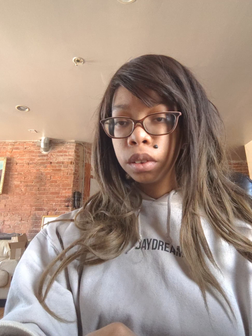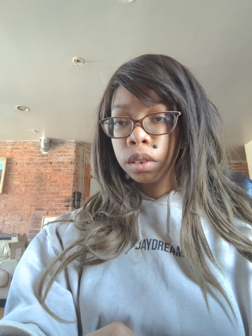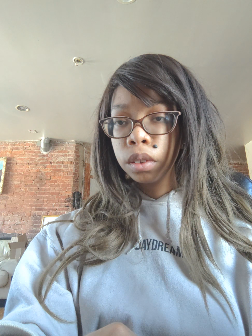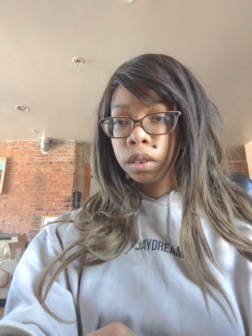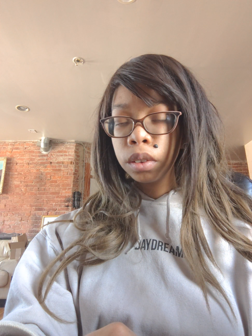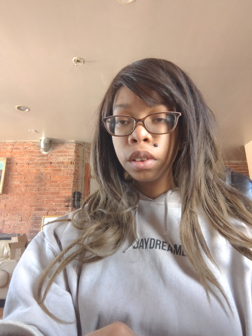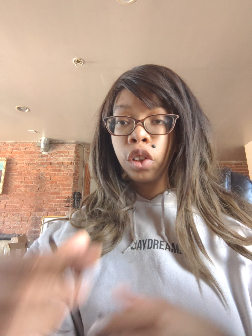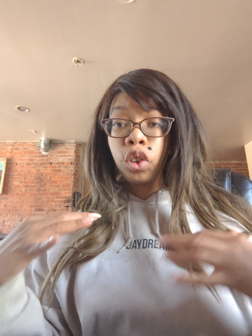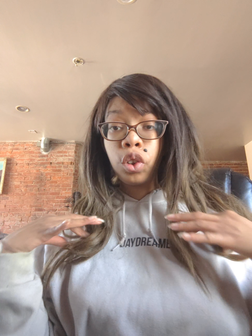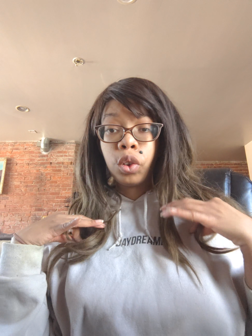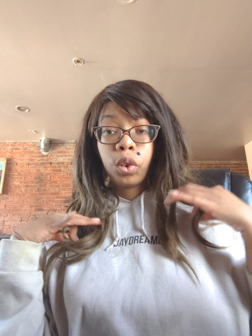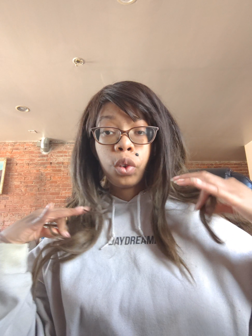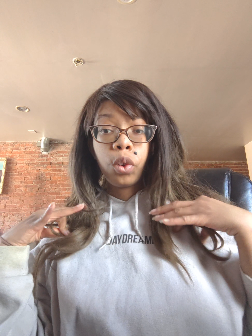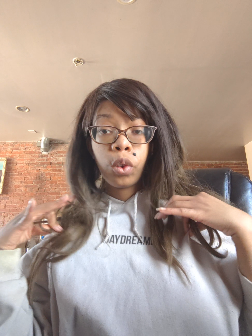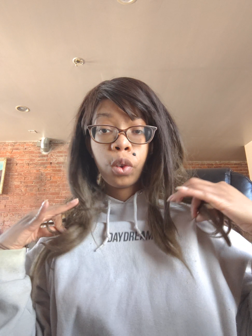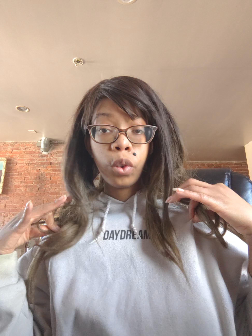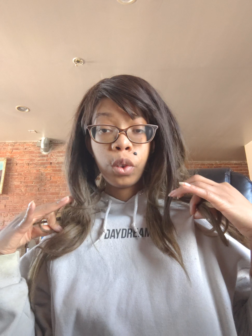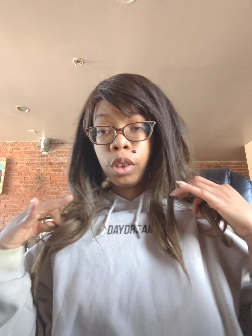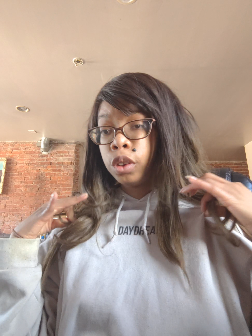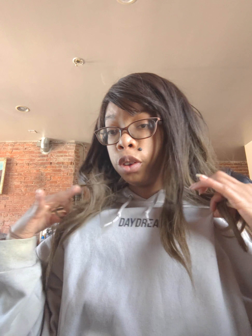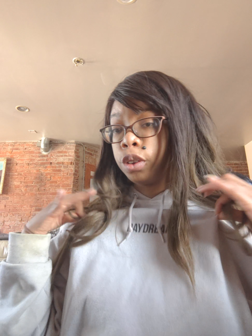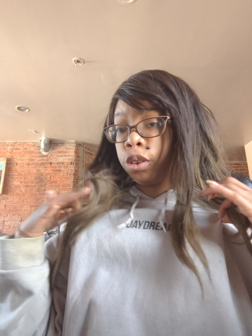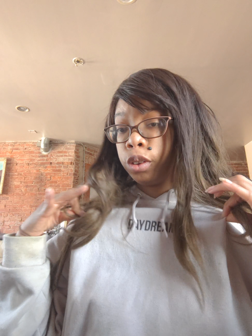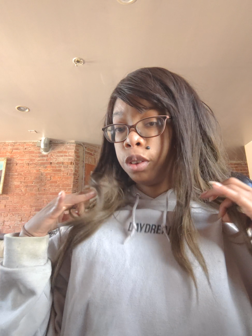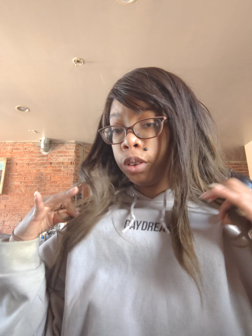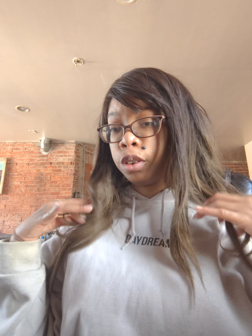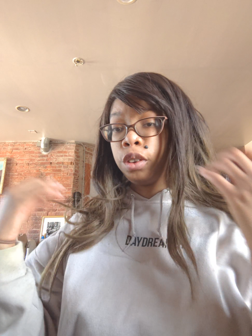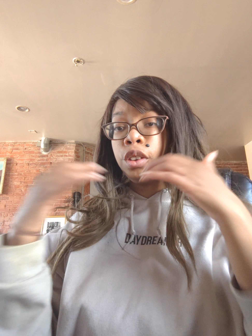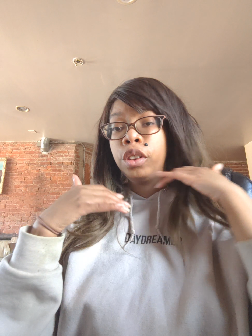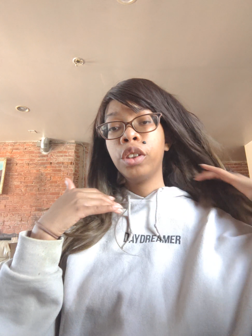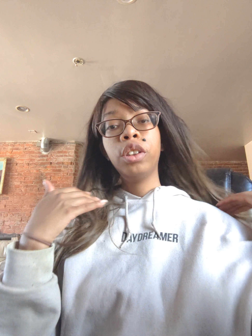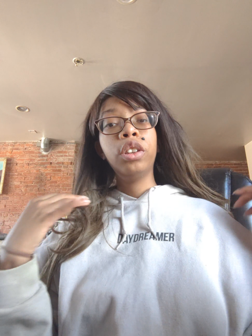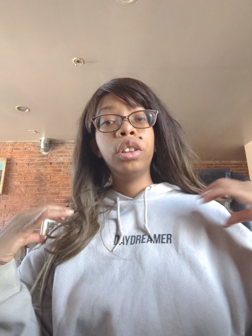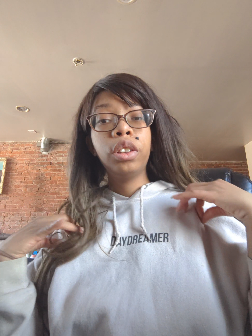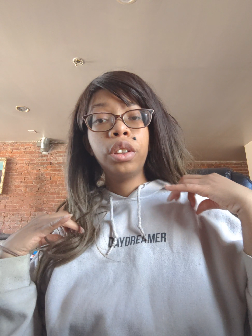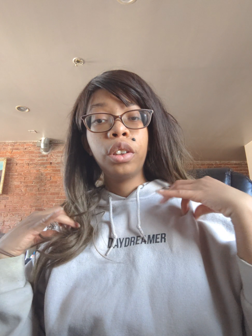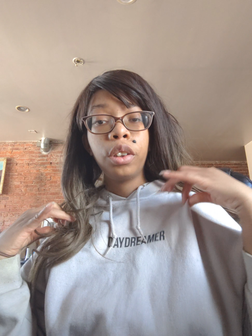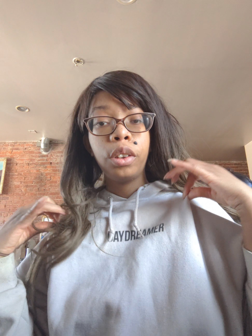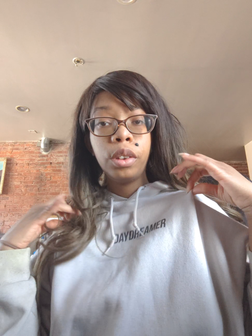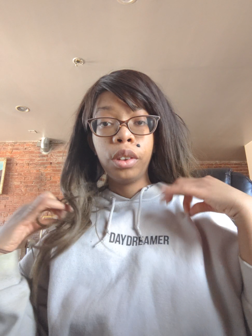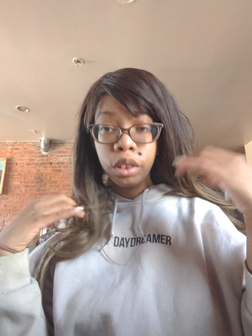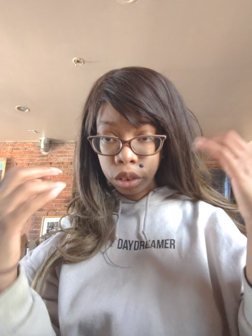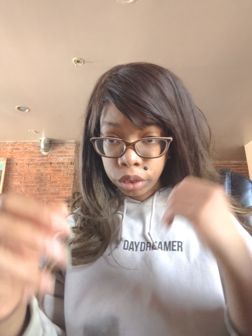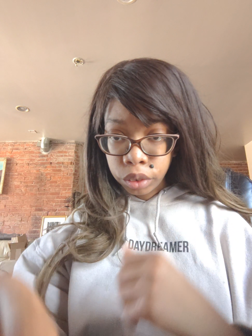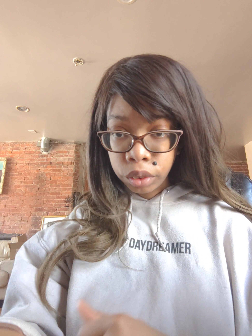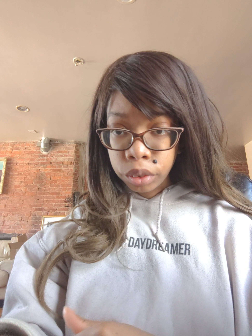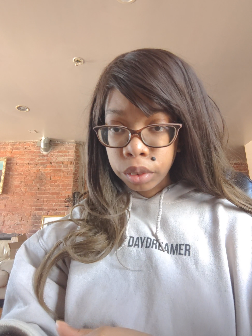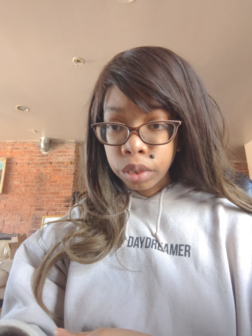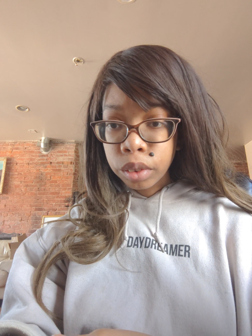shirt